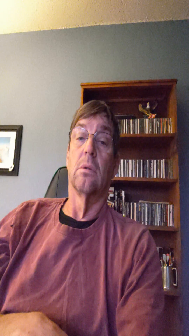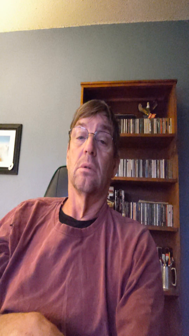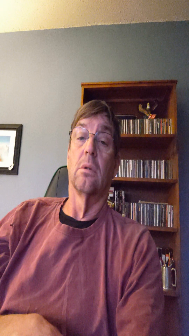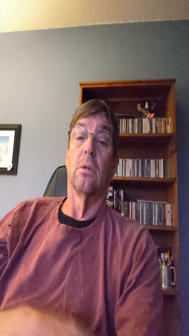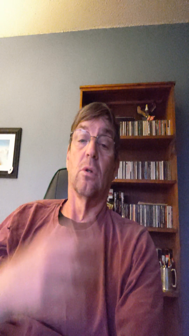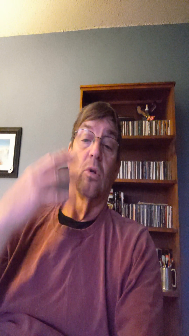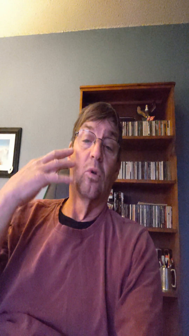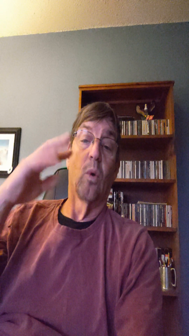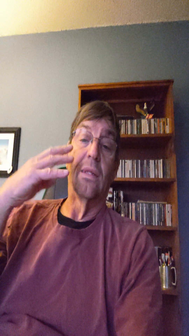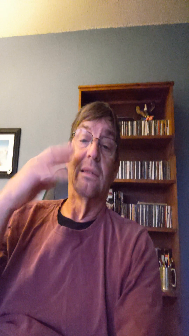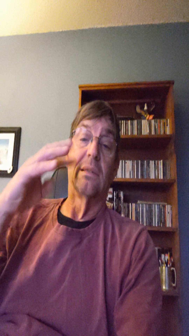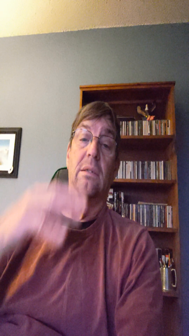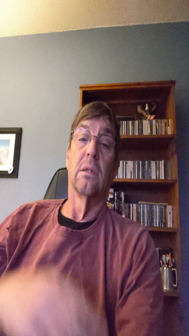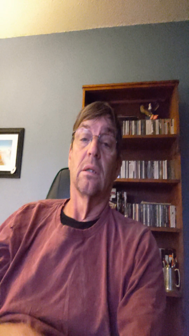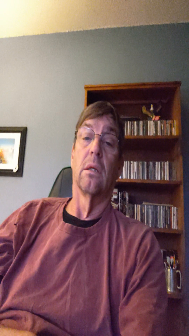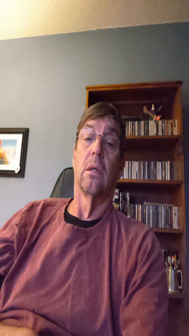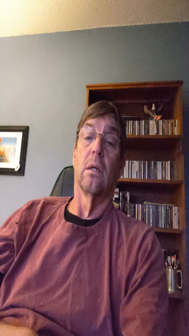noisy